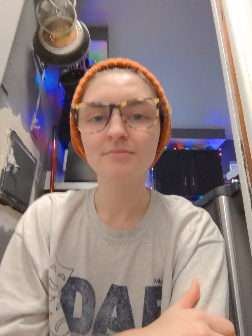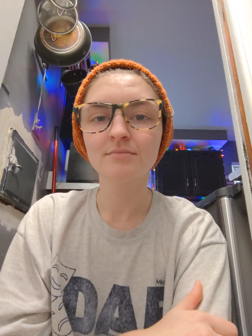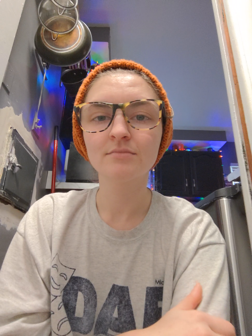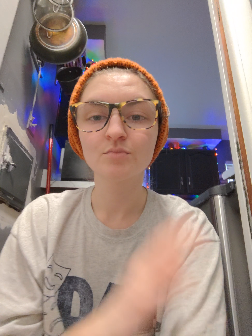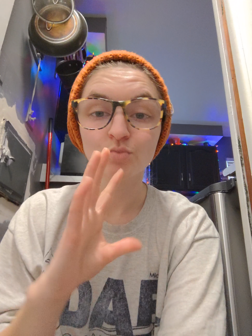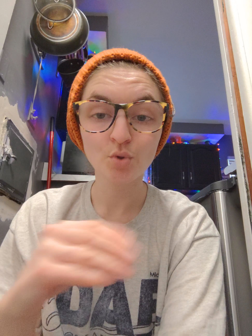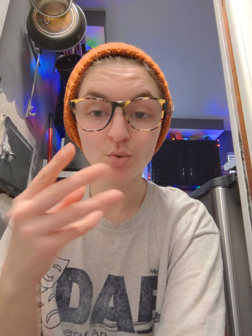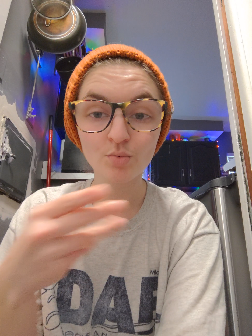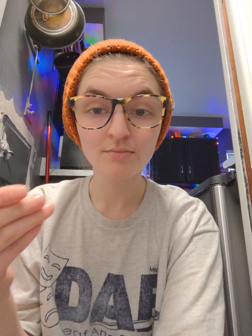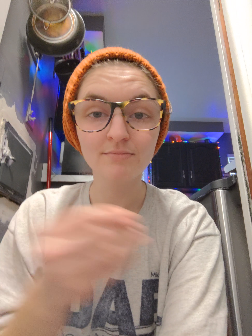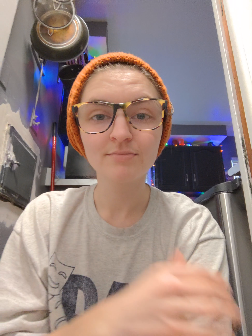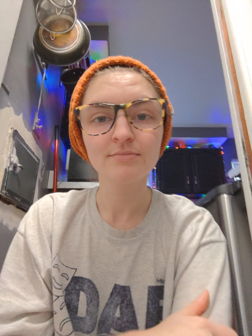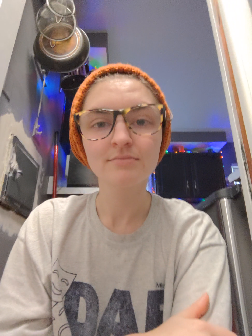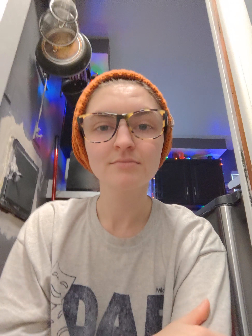story